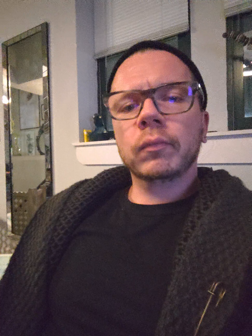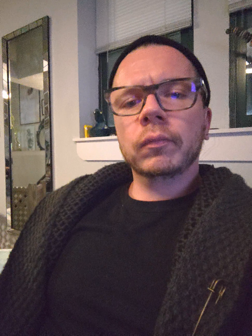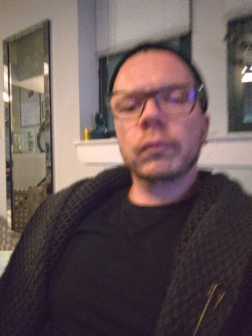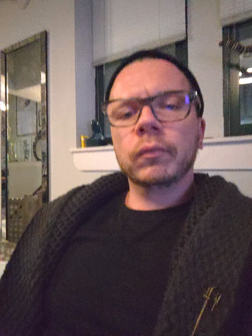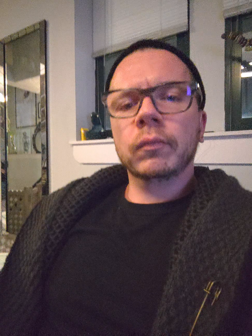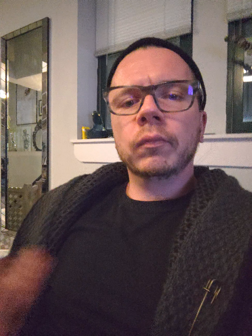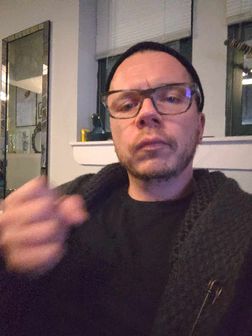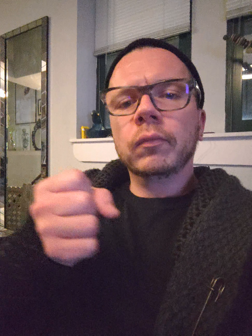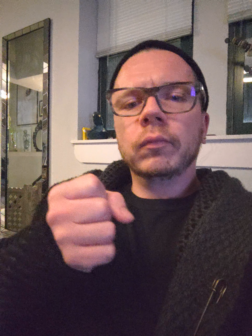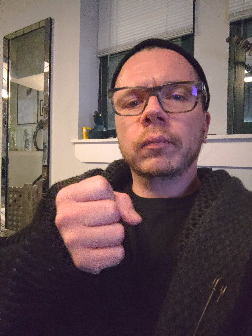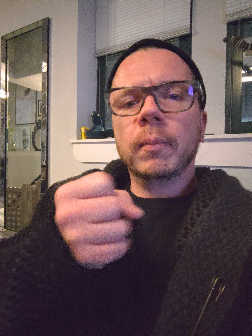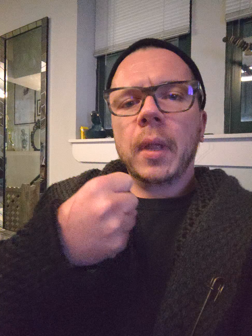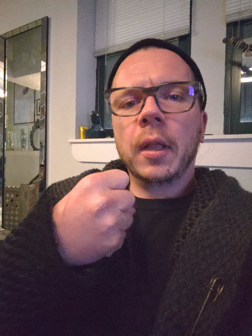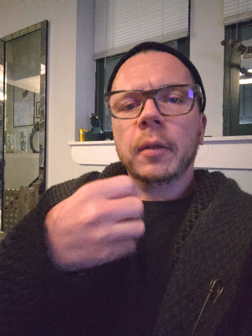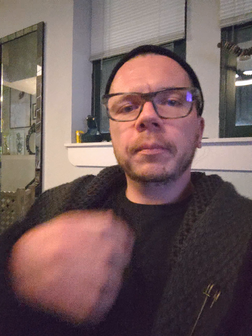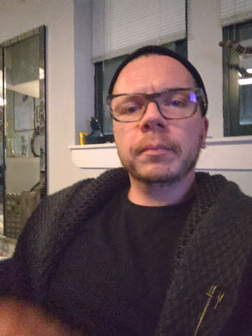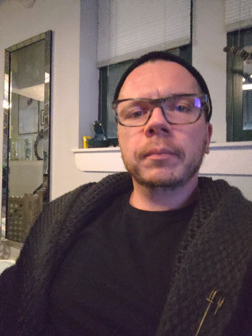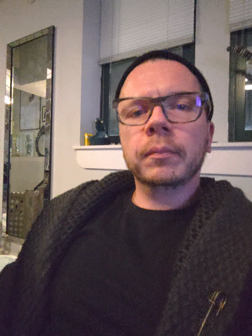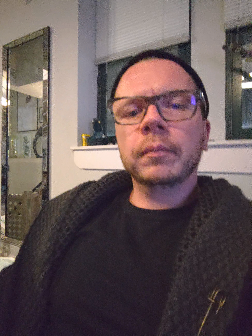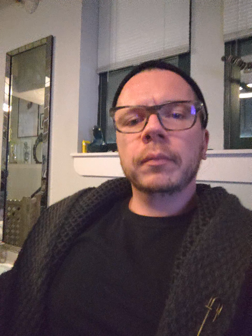make